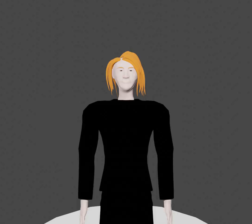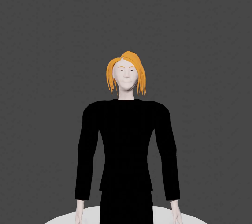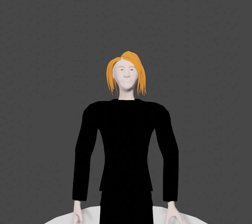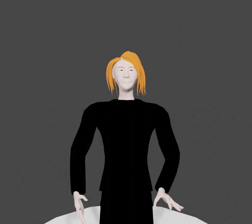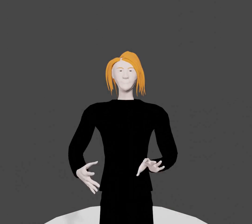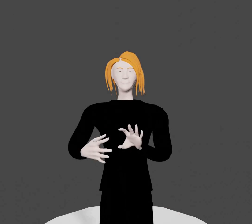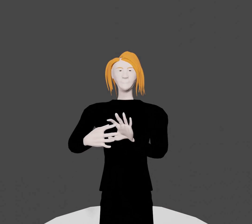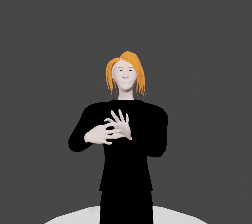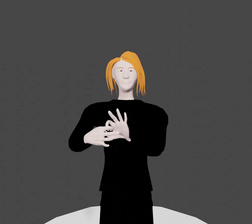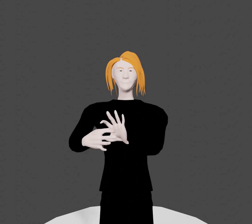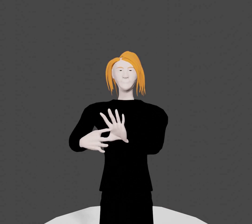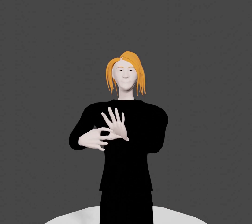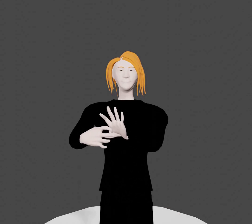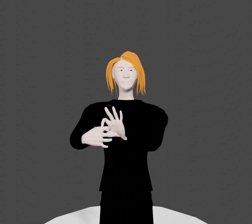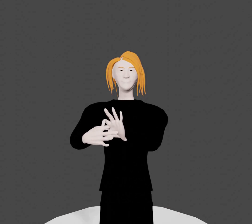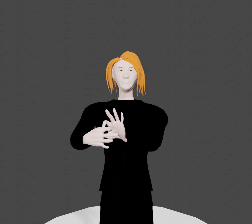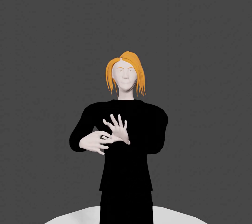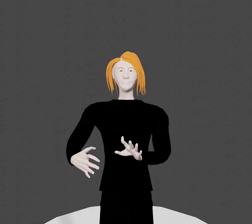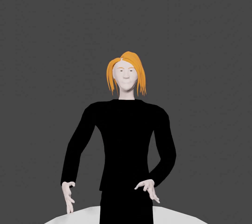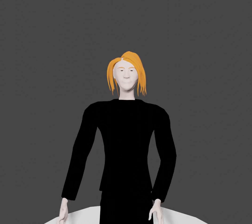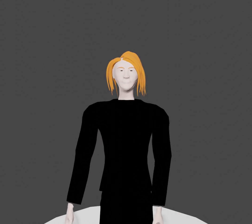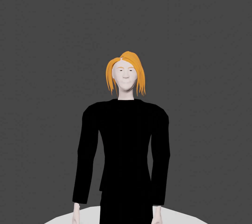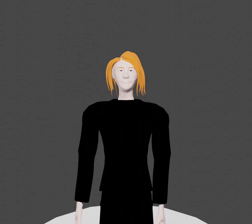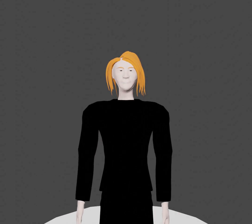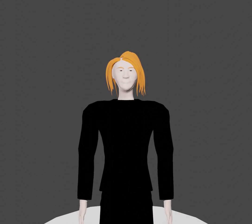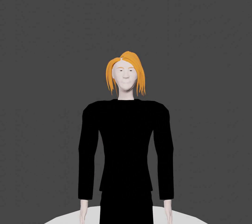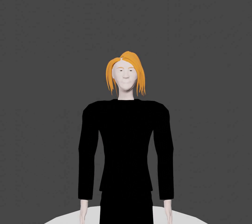Assert